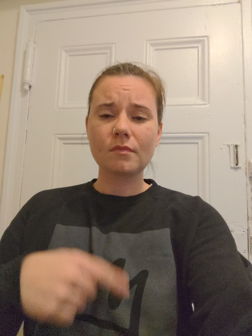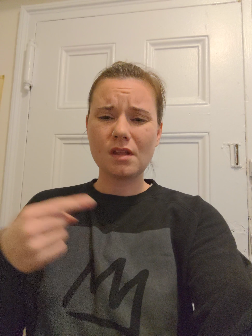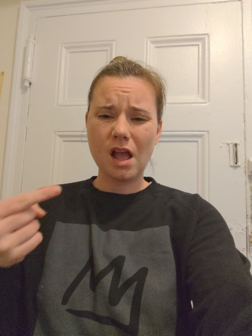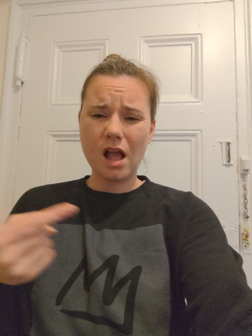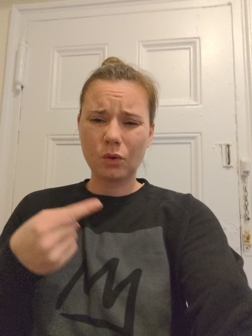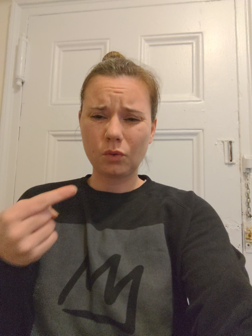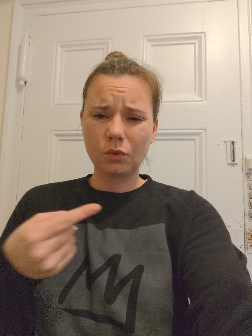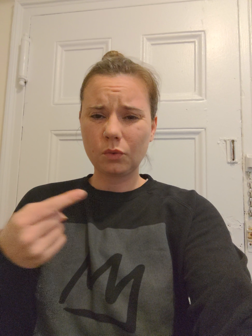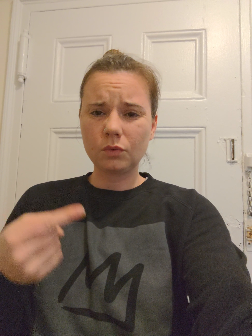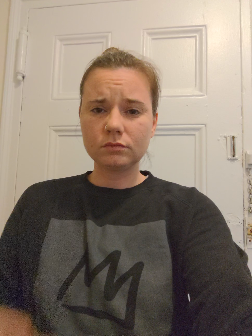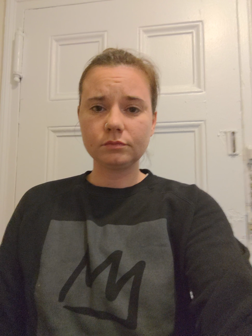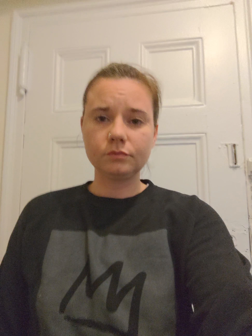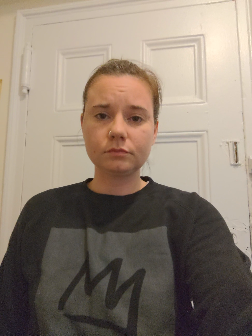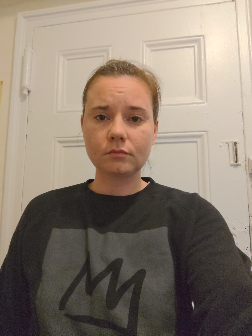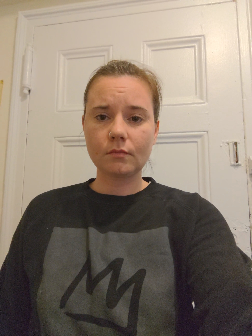owie